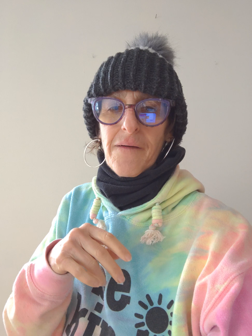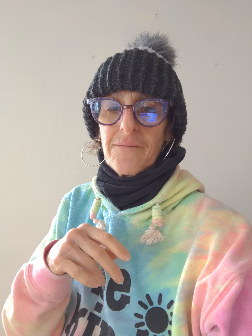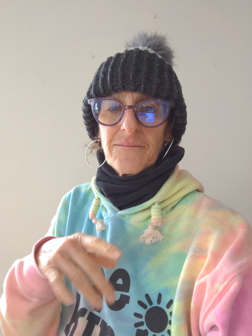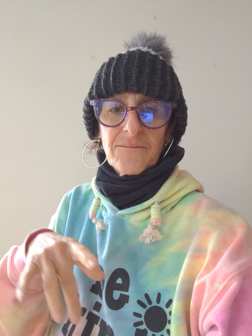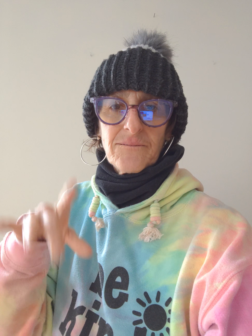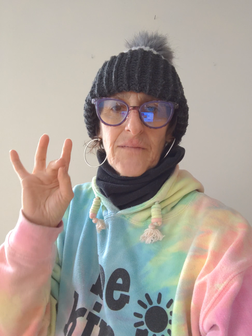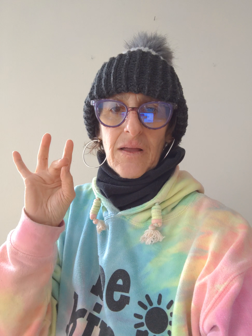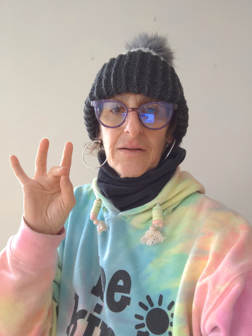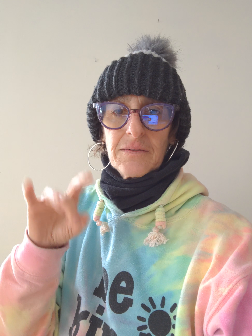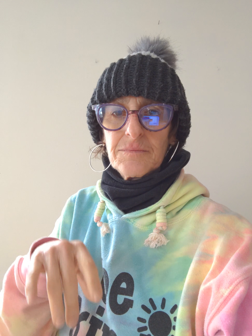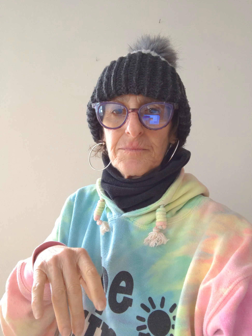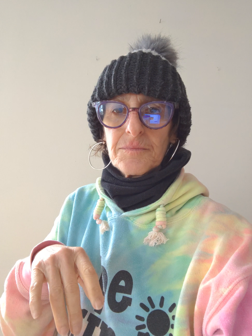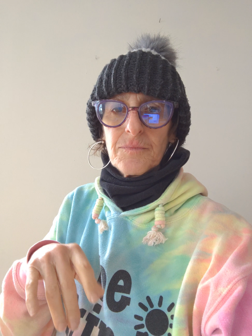find